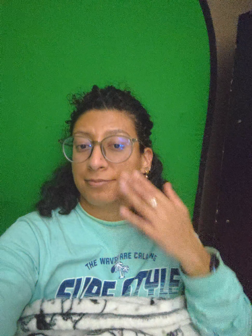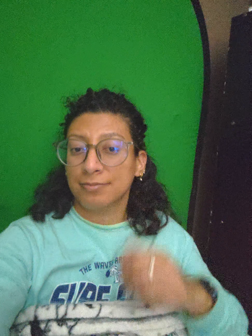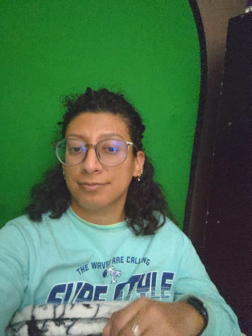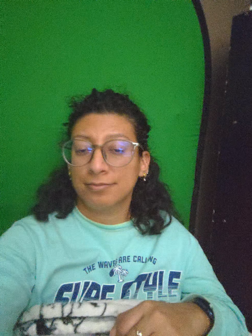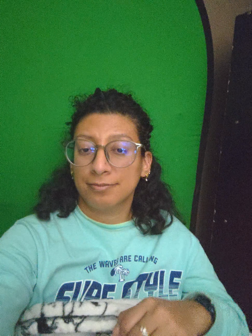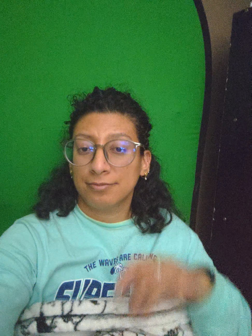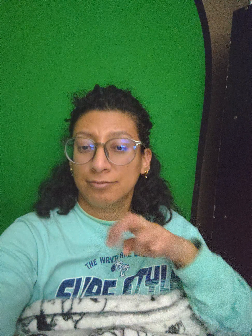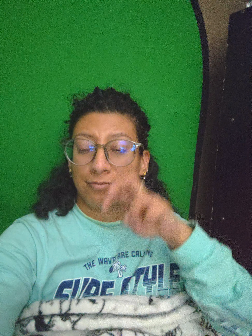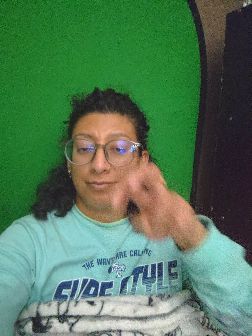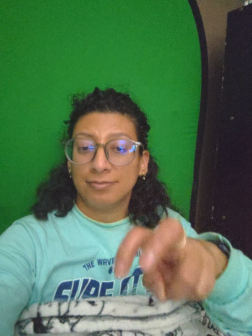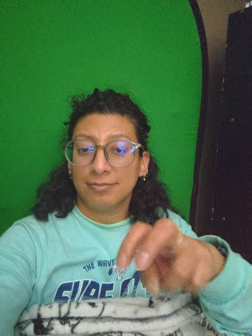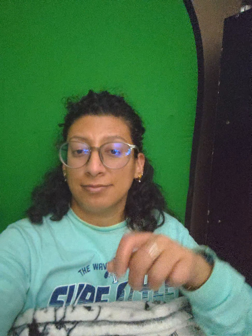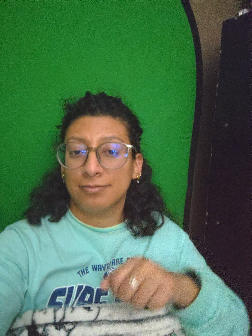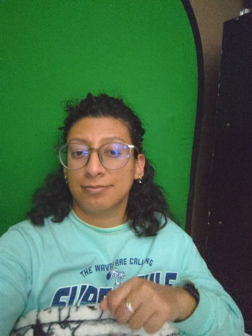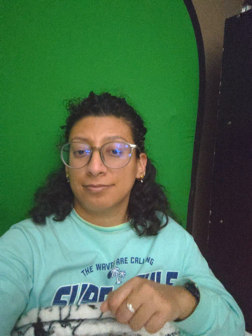ride